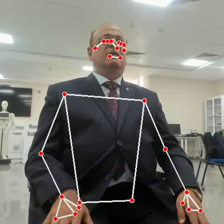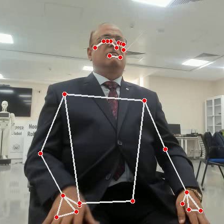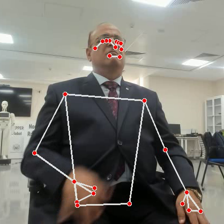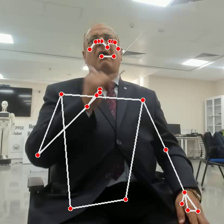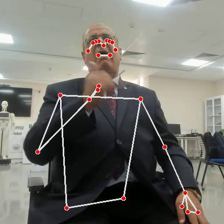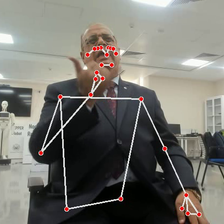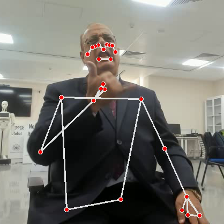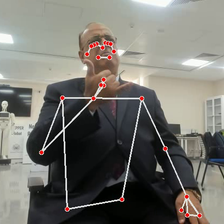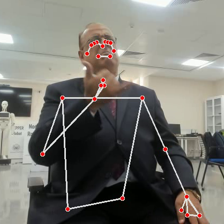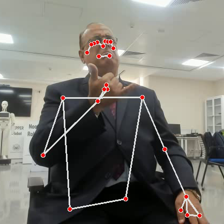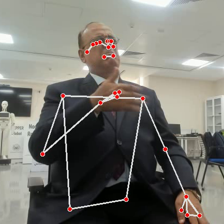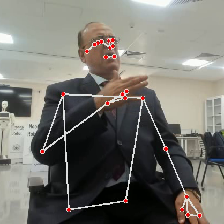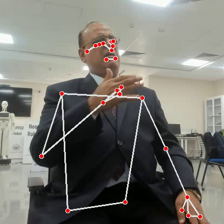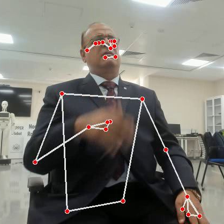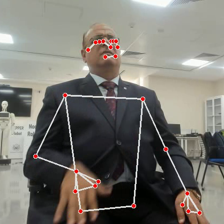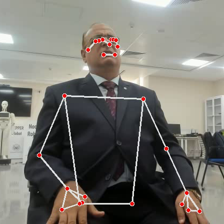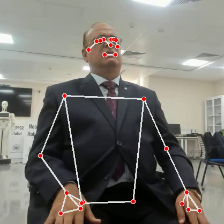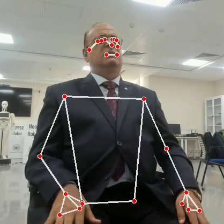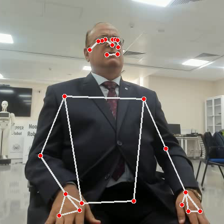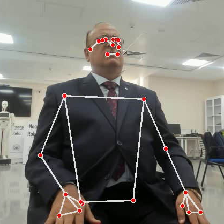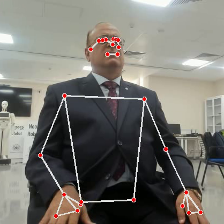sabhlala